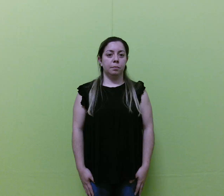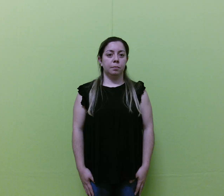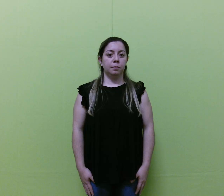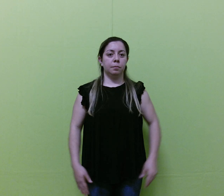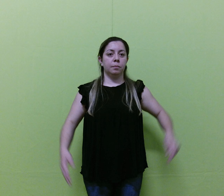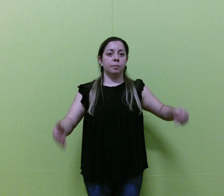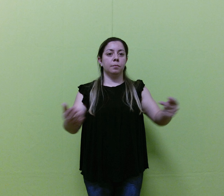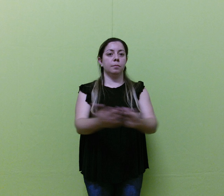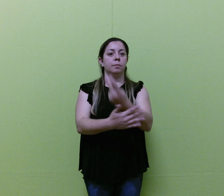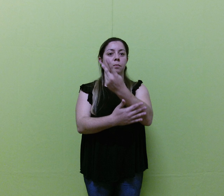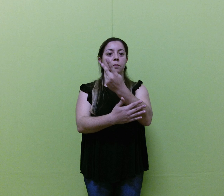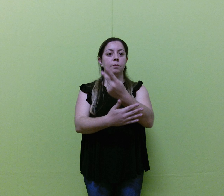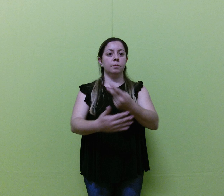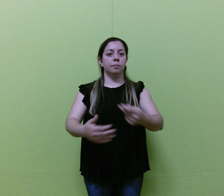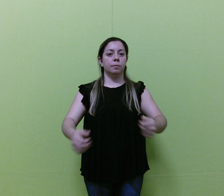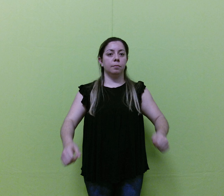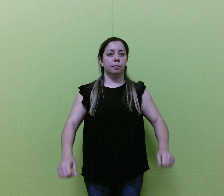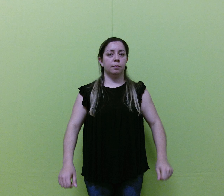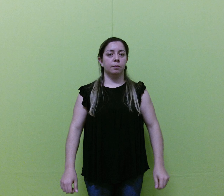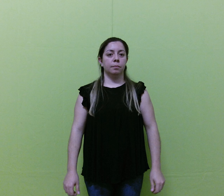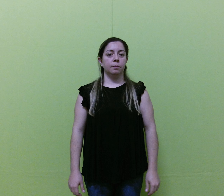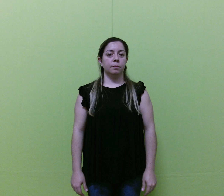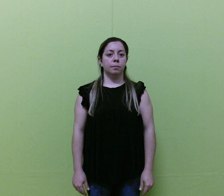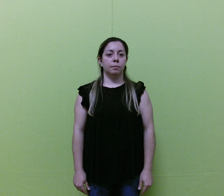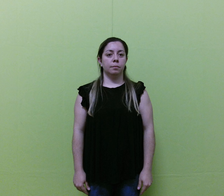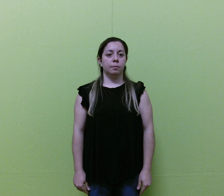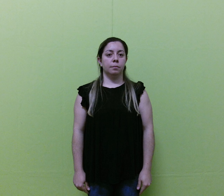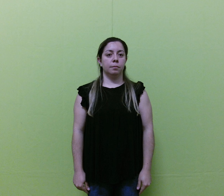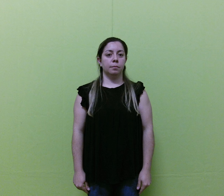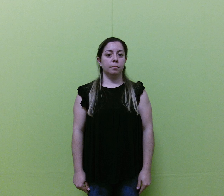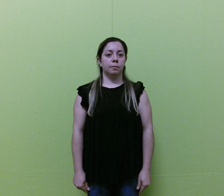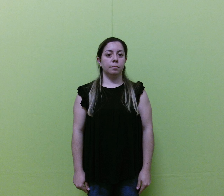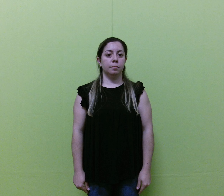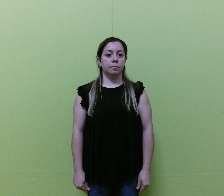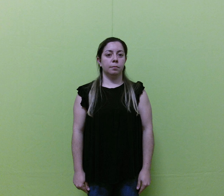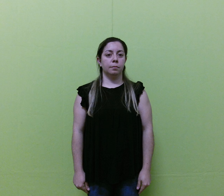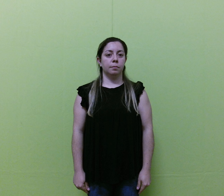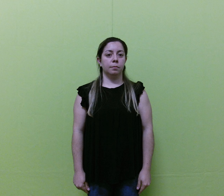acontecer